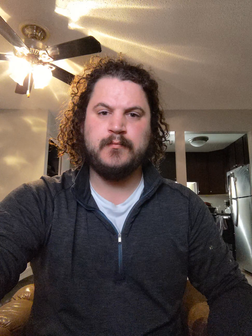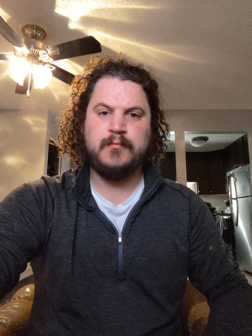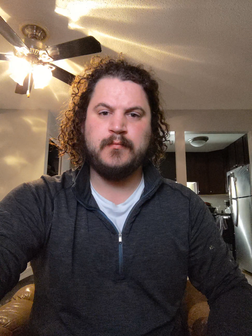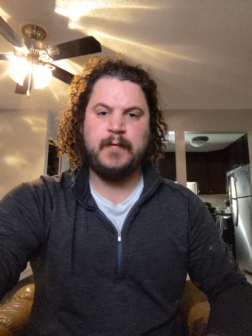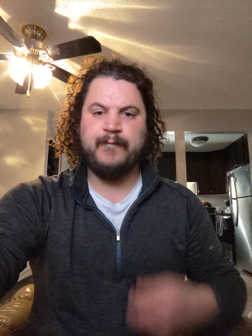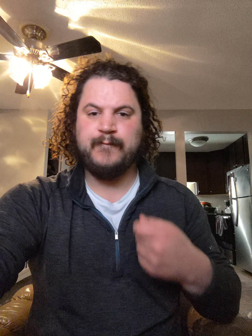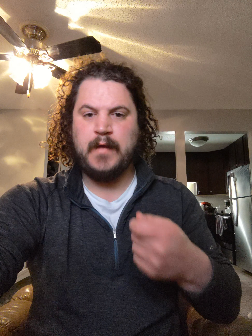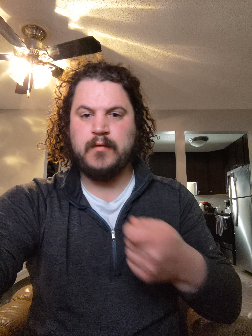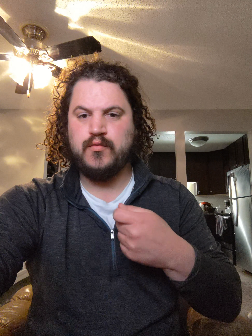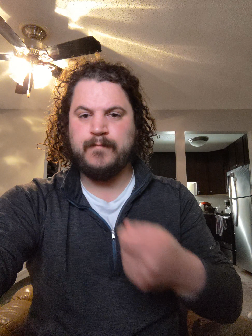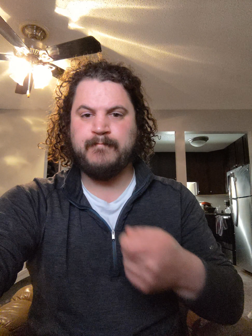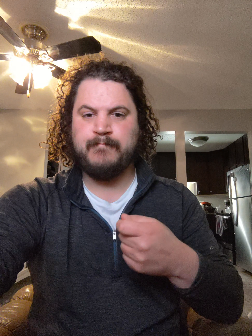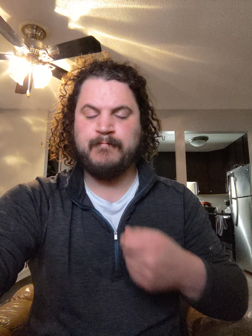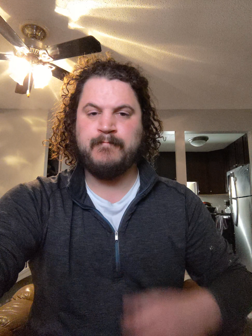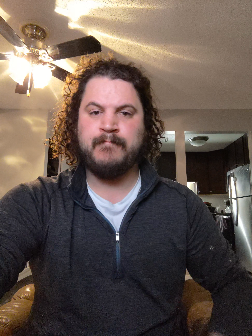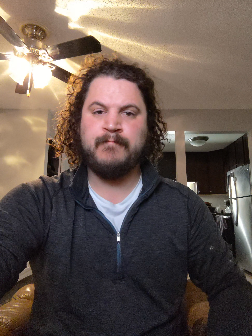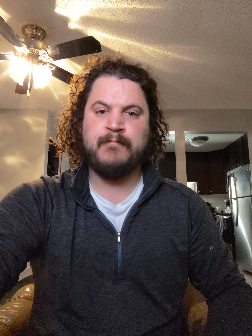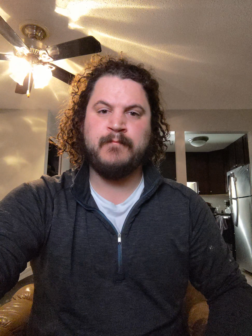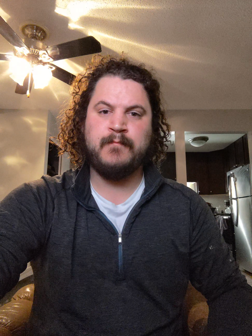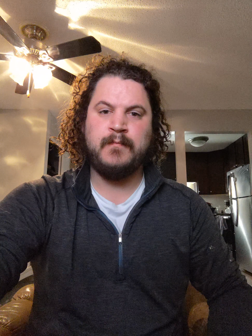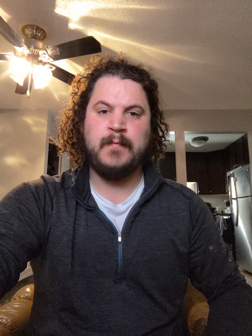vacuum